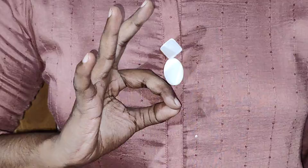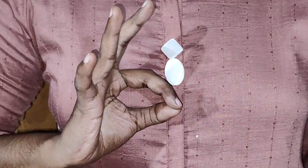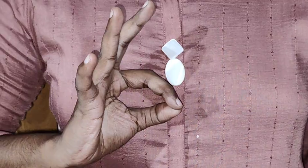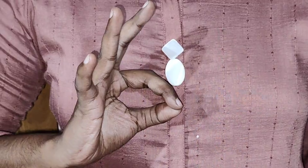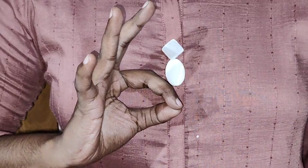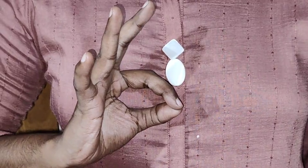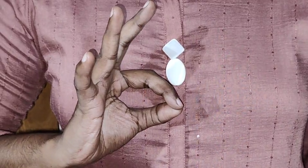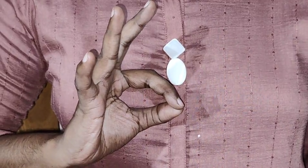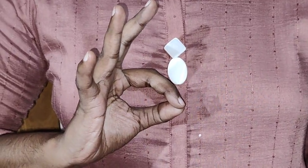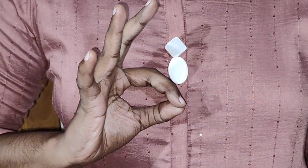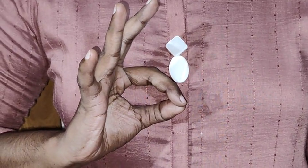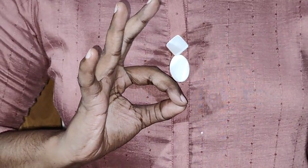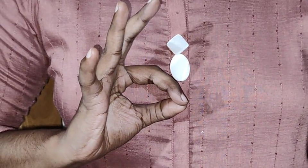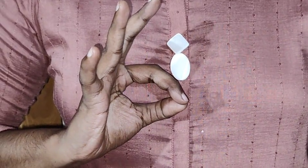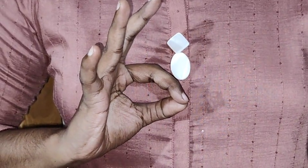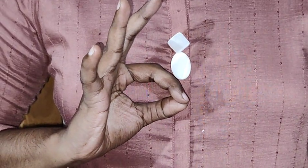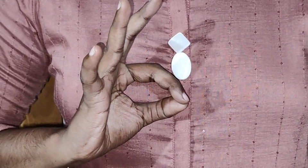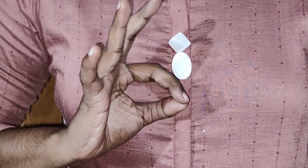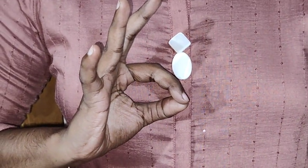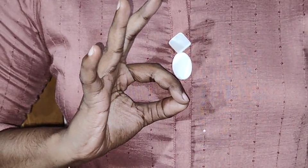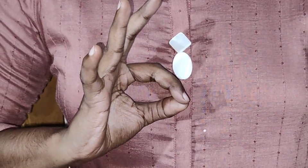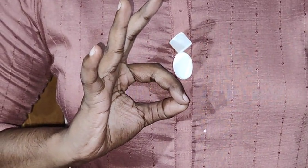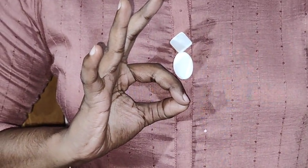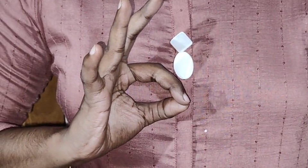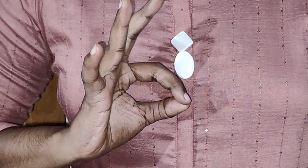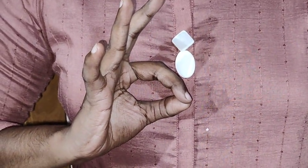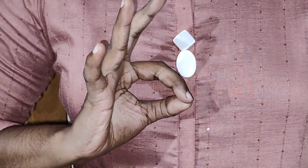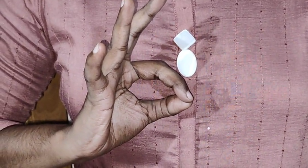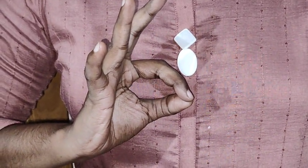ഒ